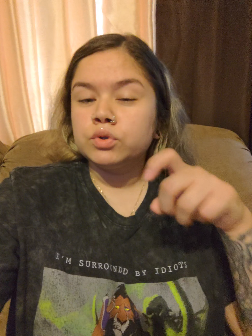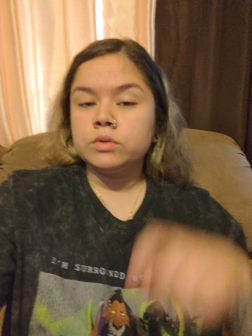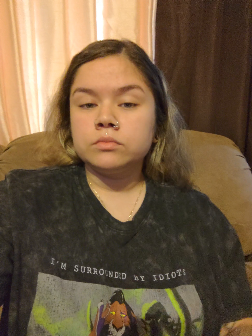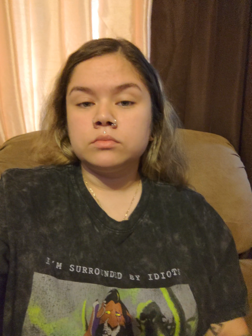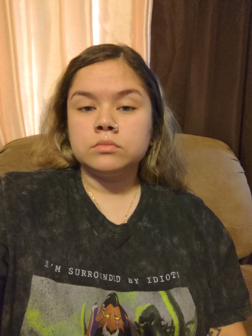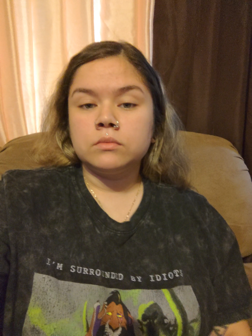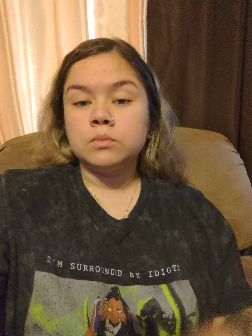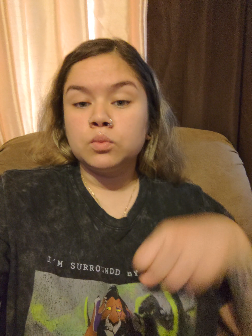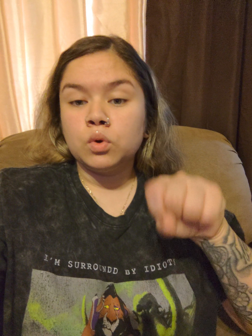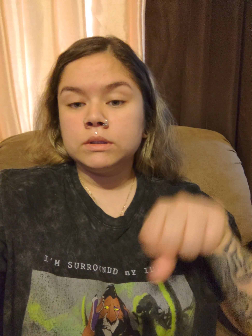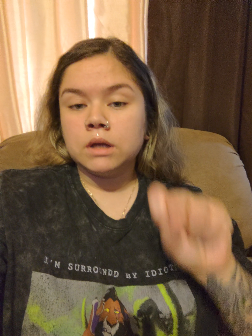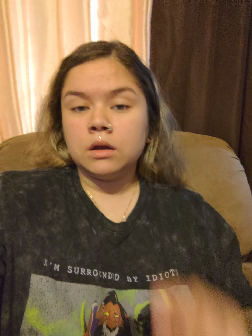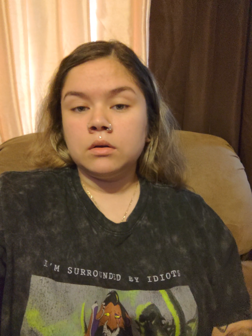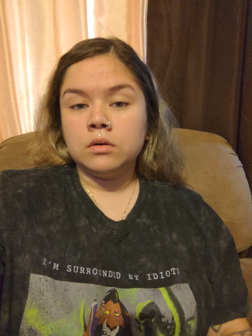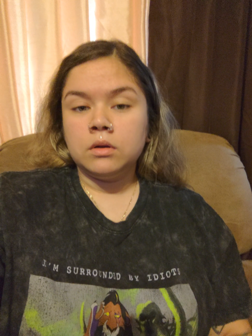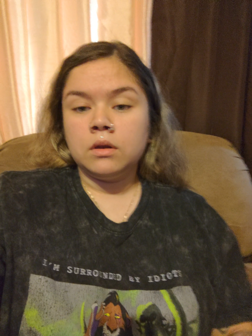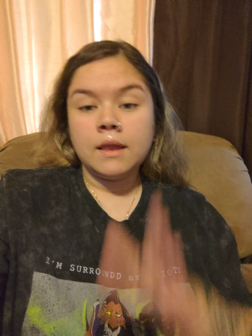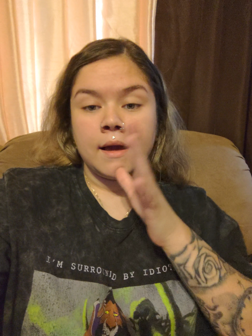motorcycle